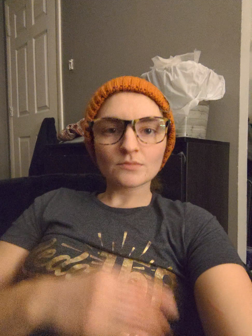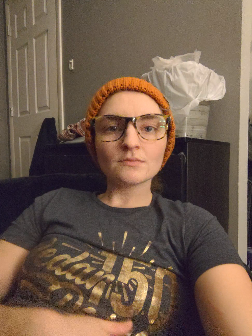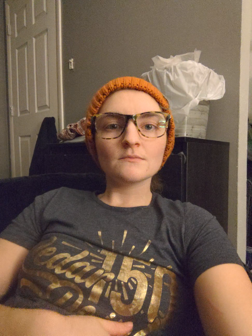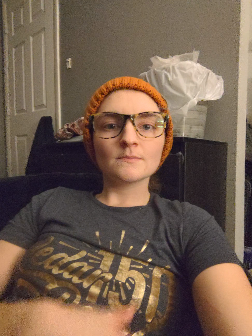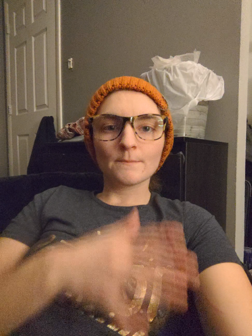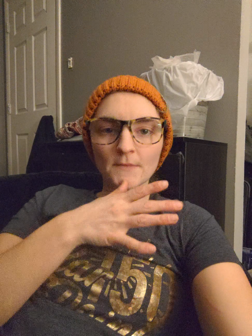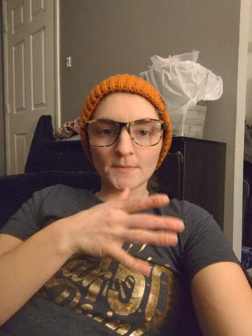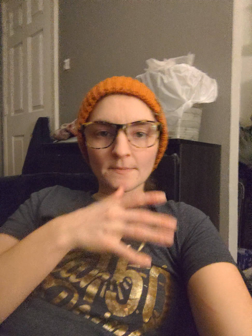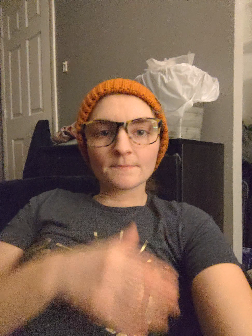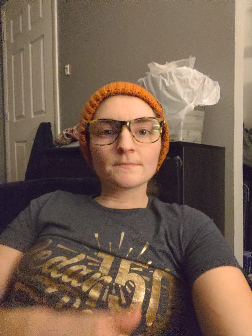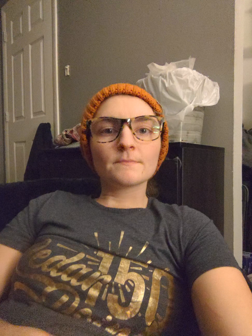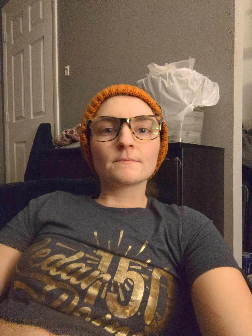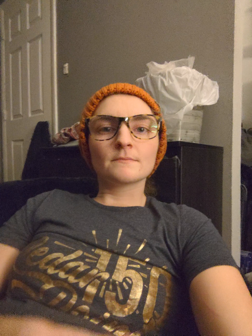mom